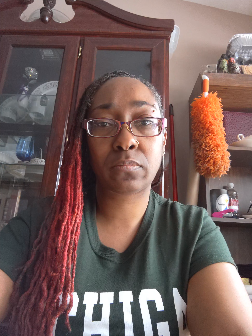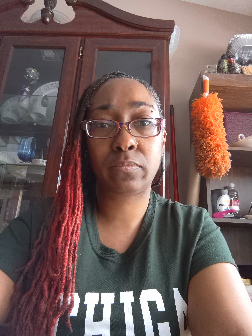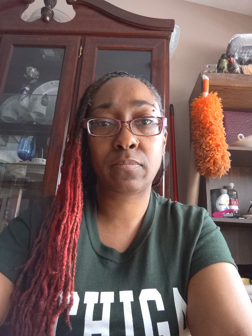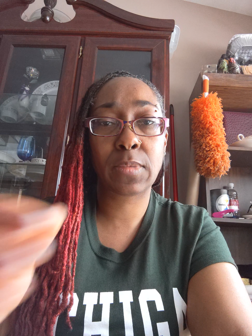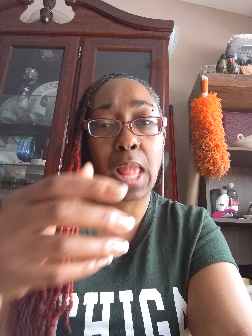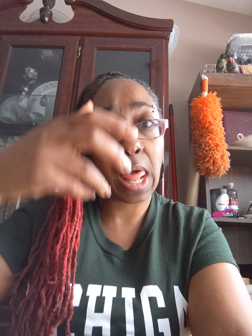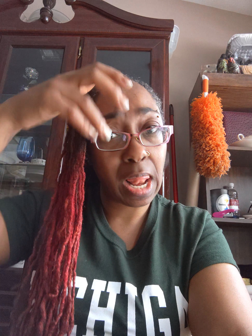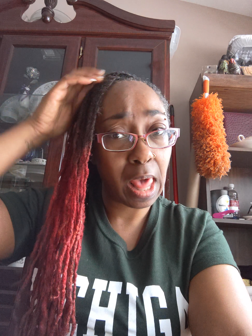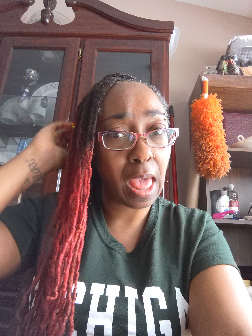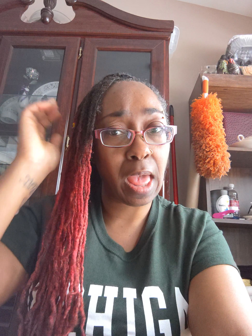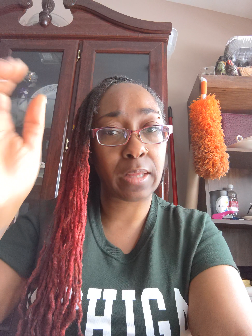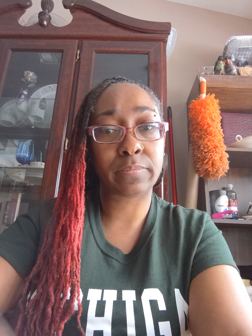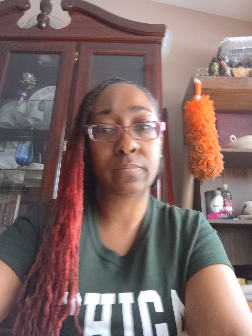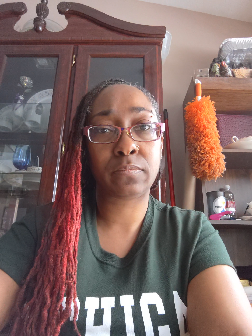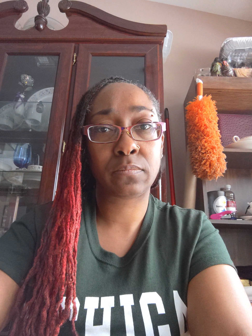lion